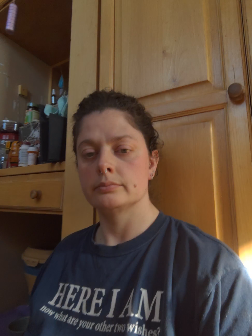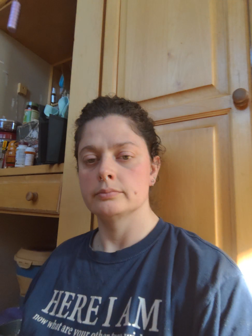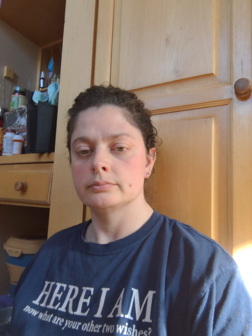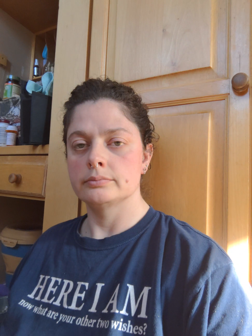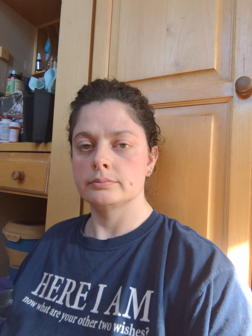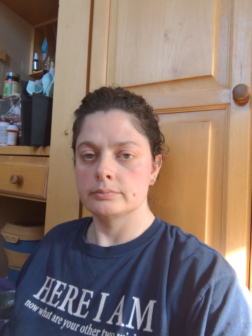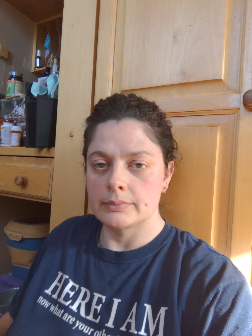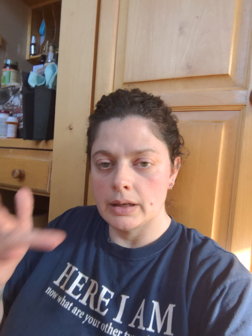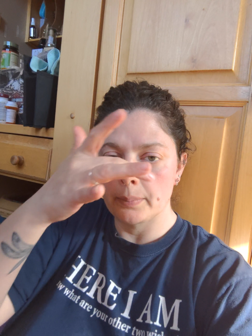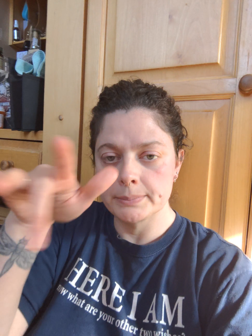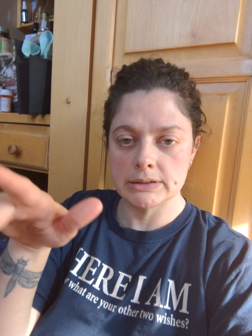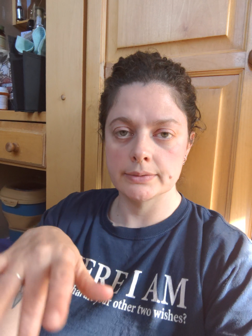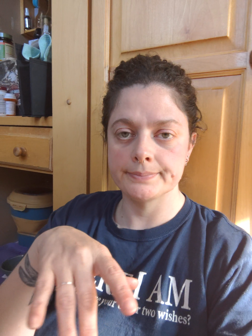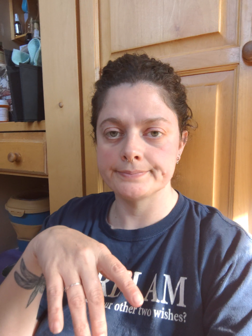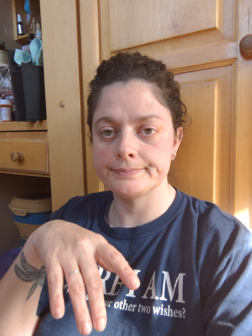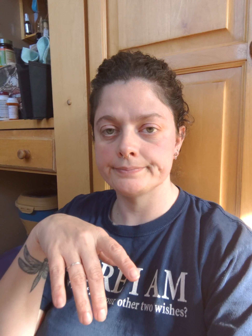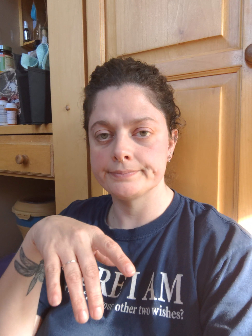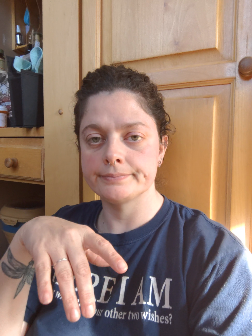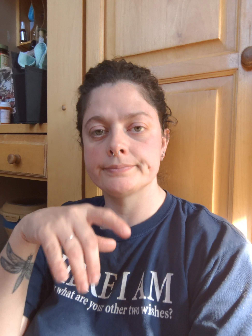empty